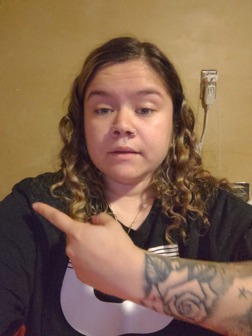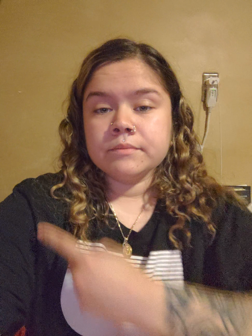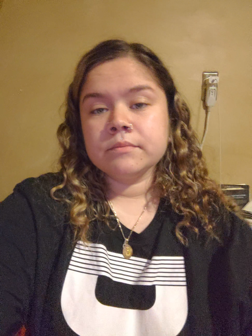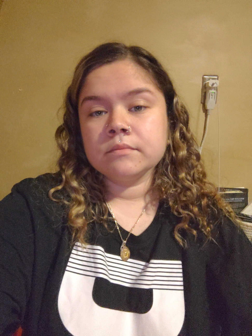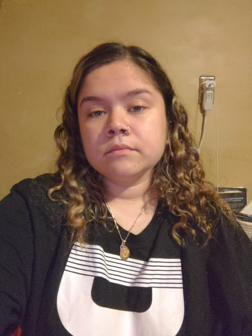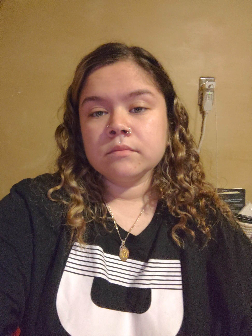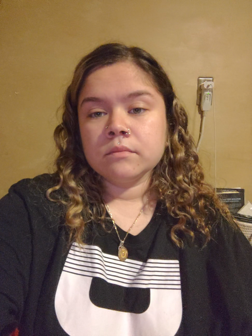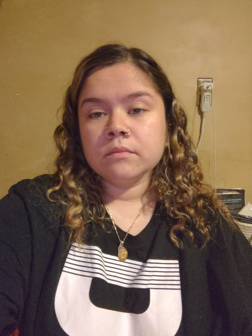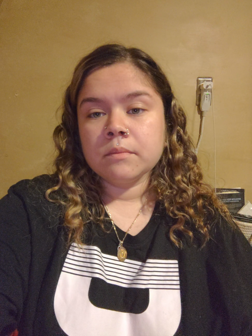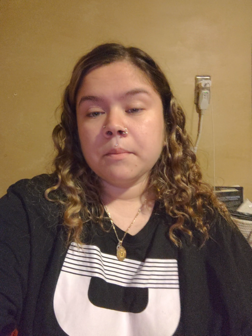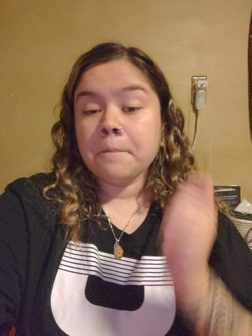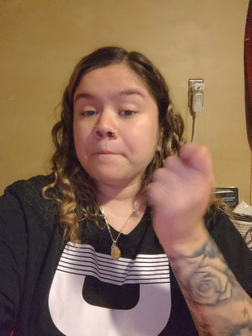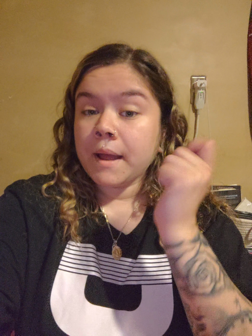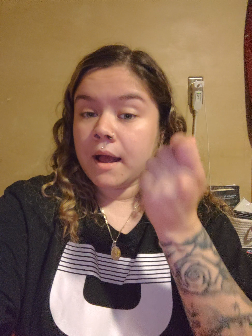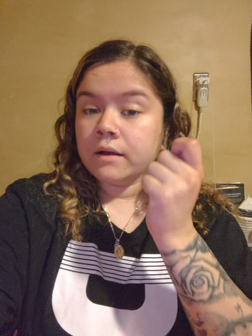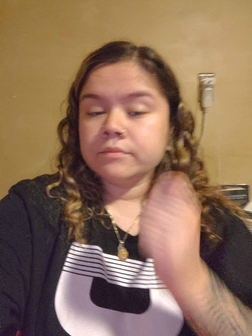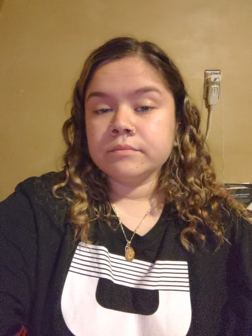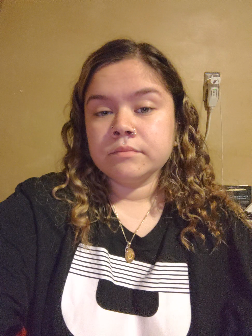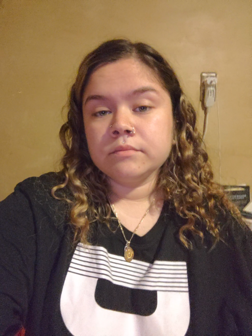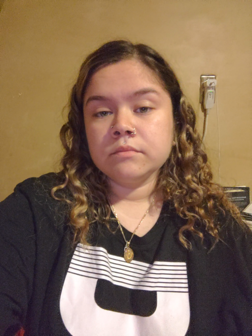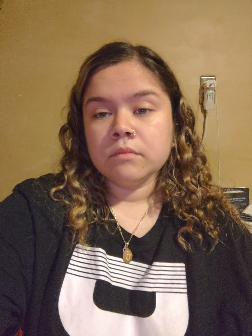bat